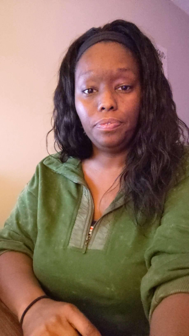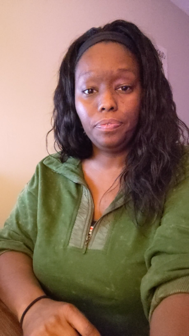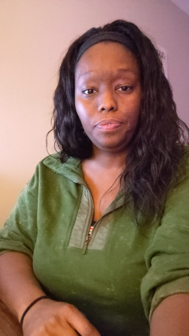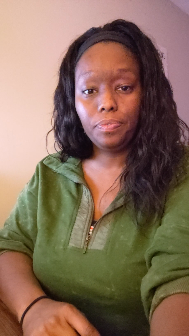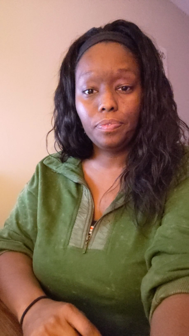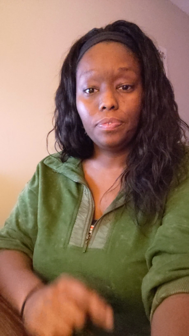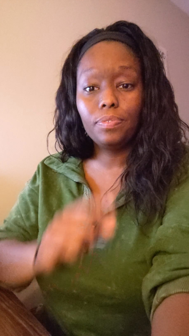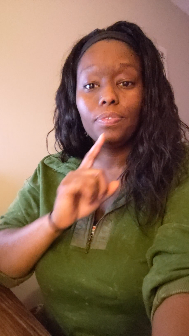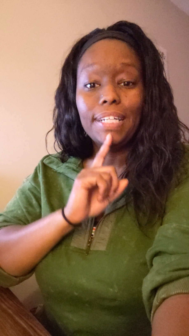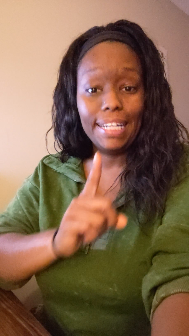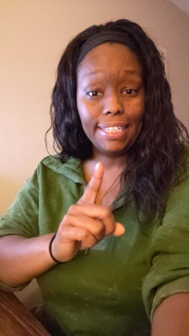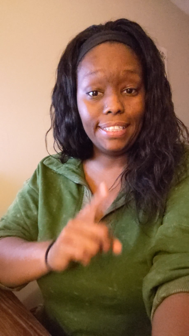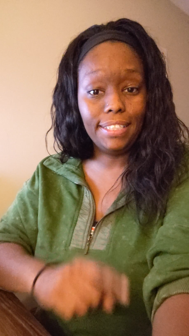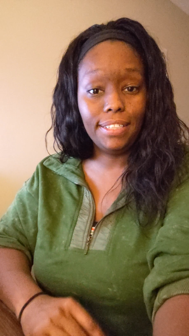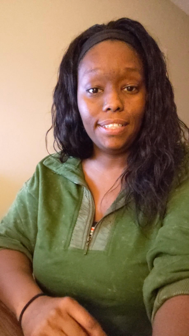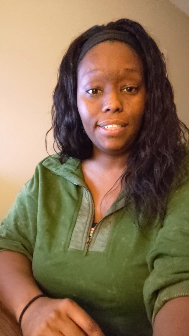is